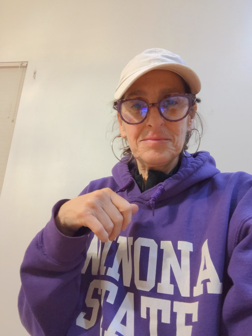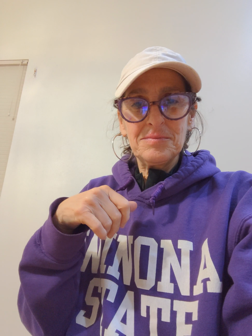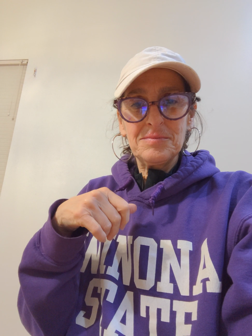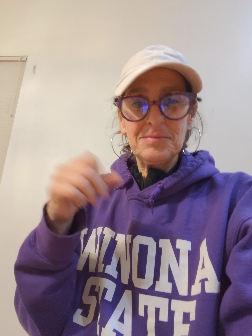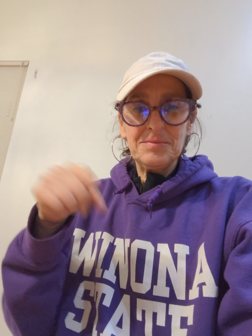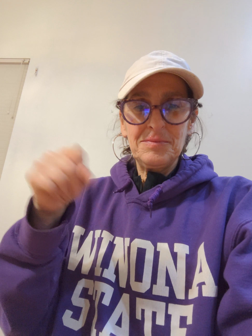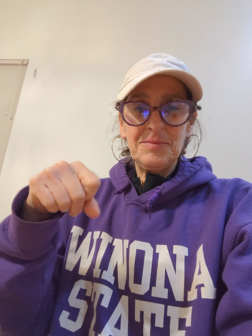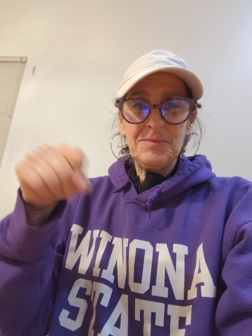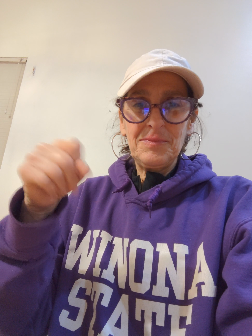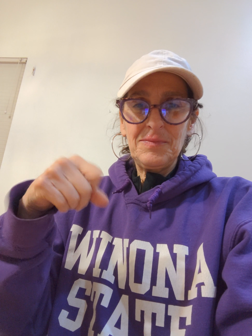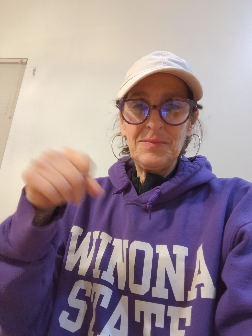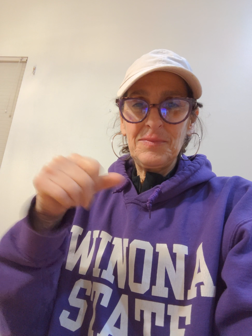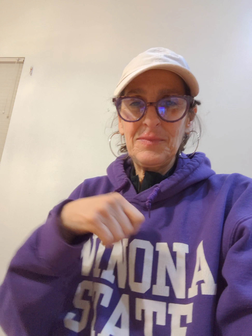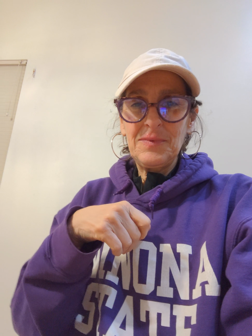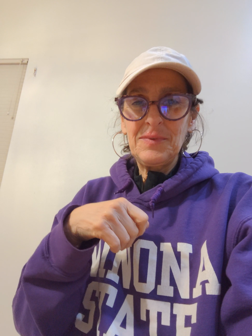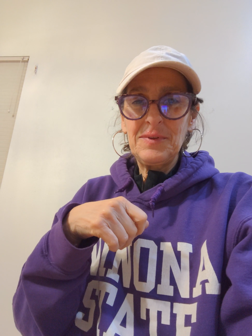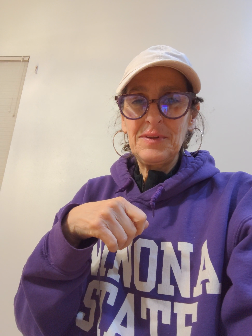yes